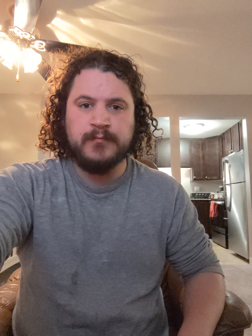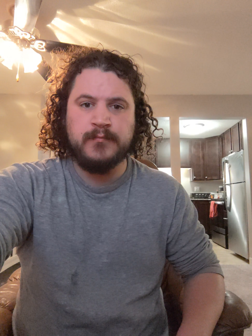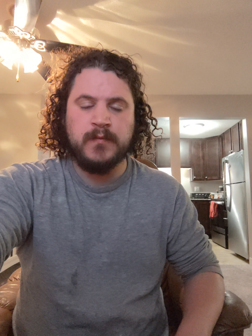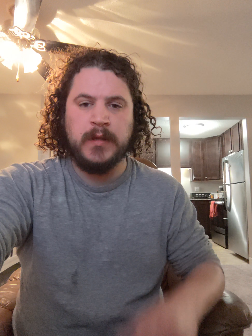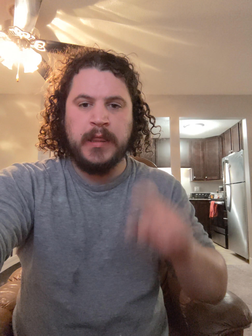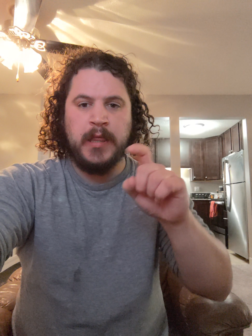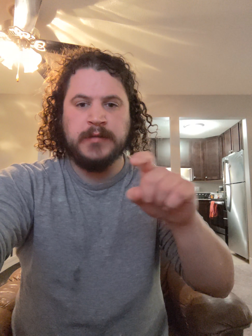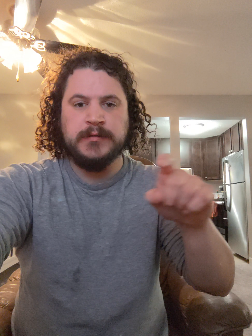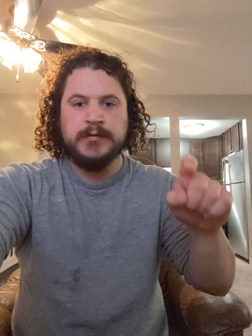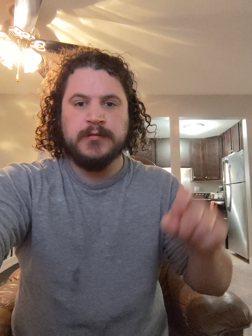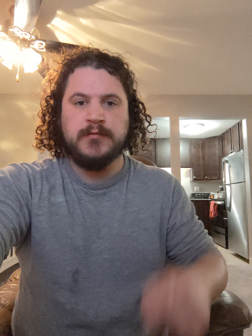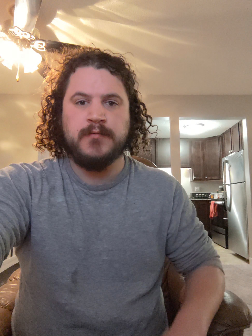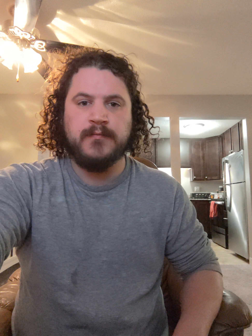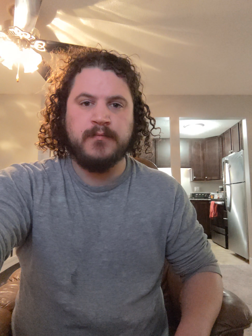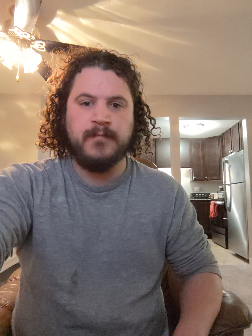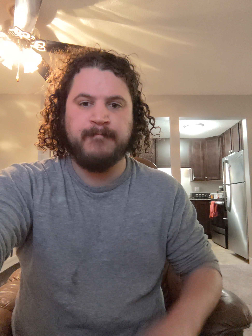closet